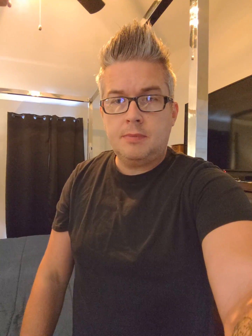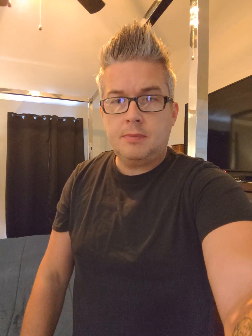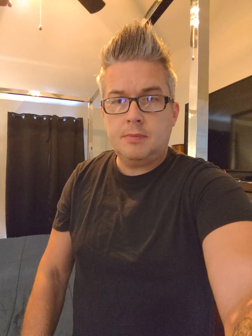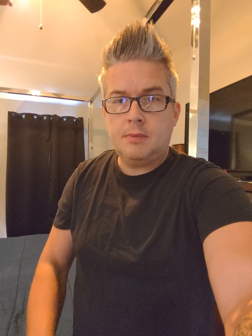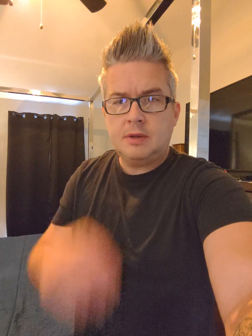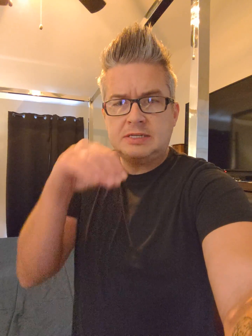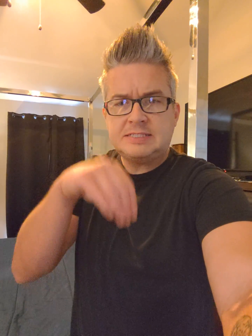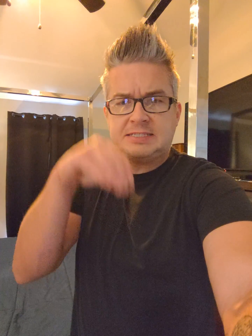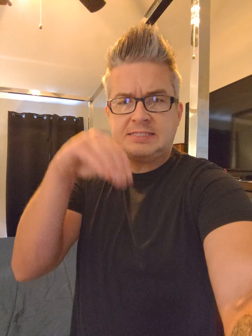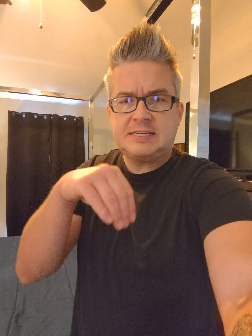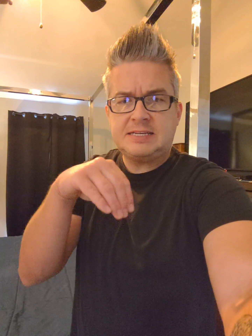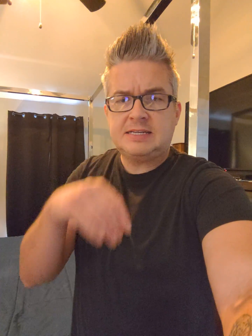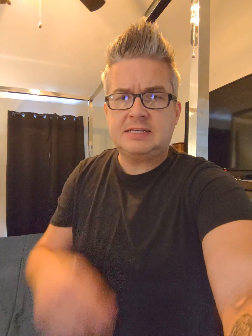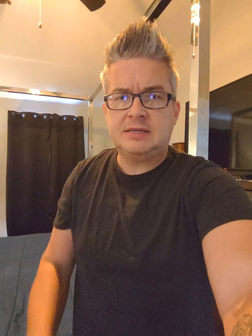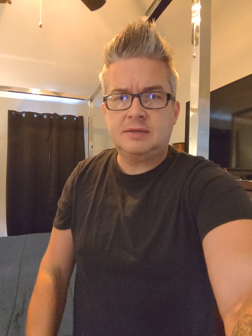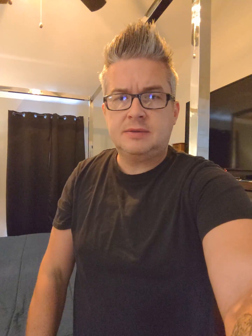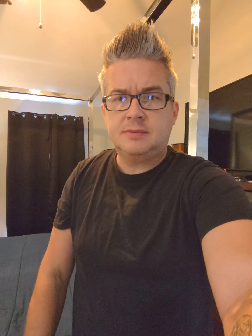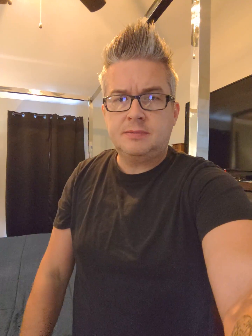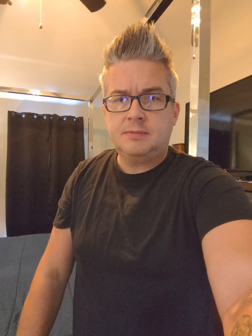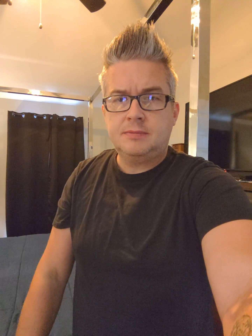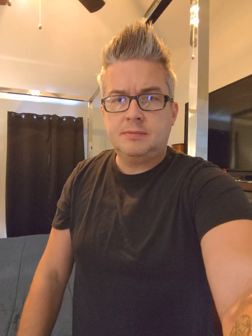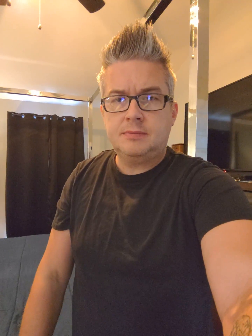inside